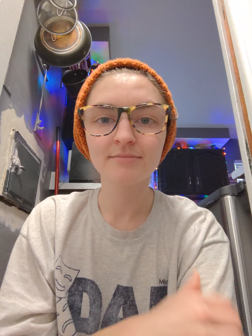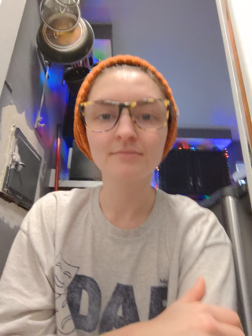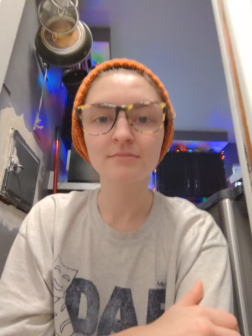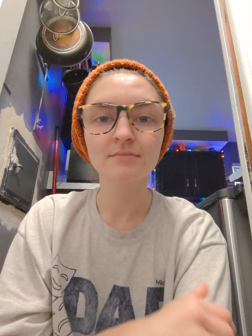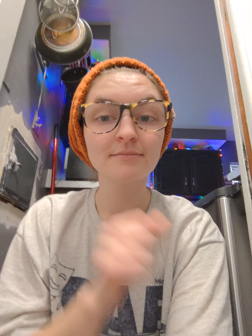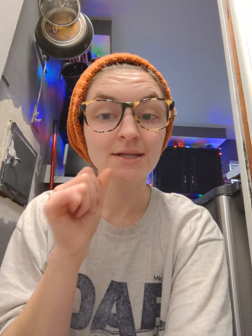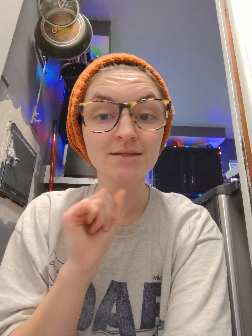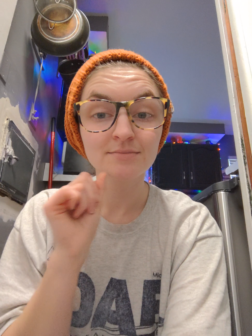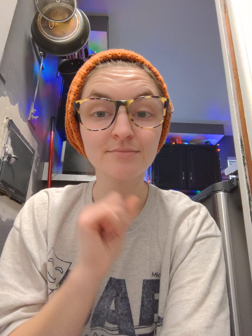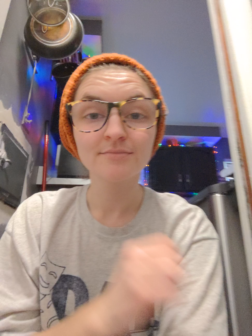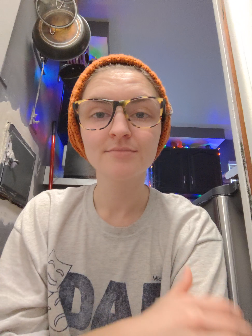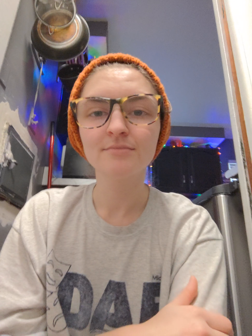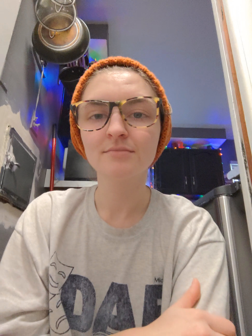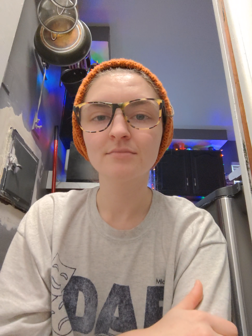aunt